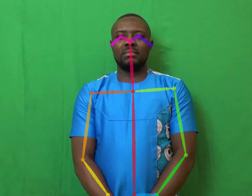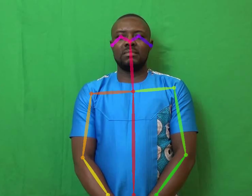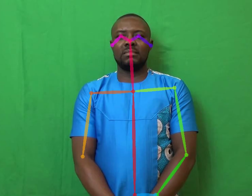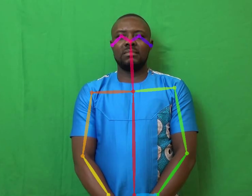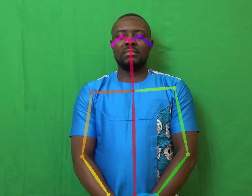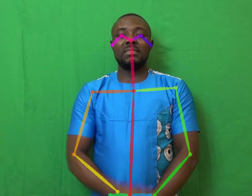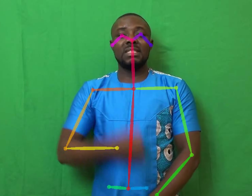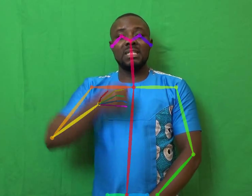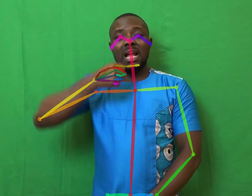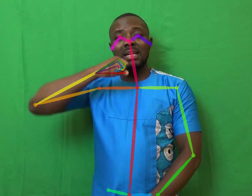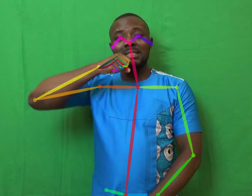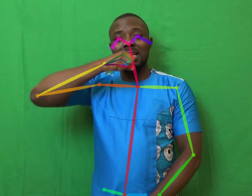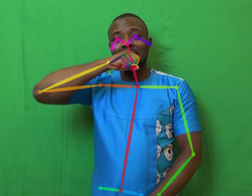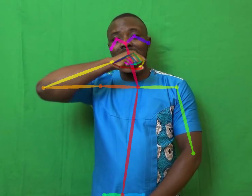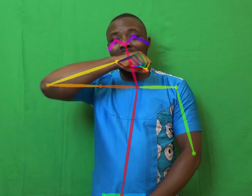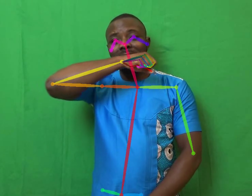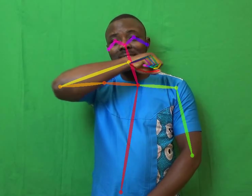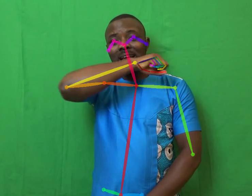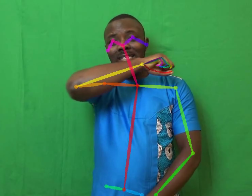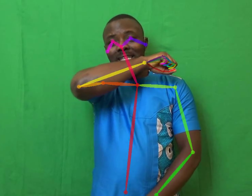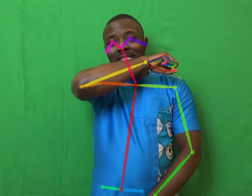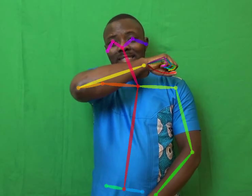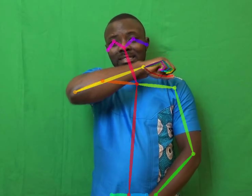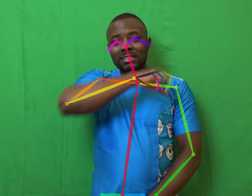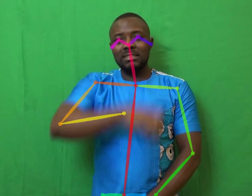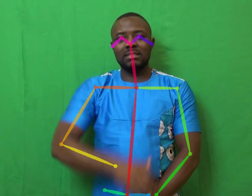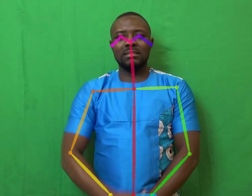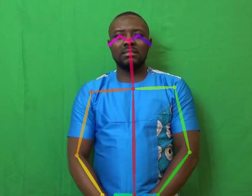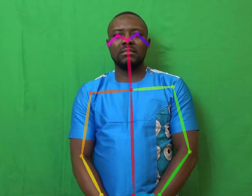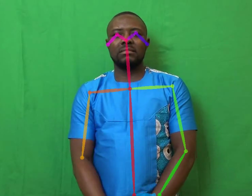corn